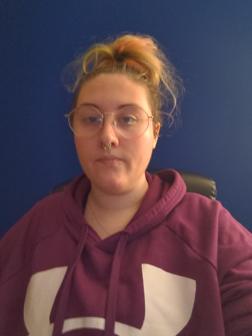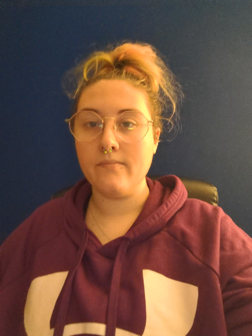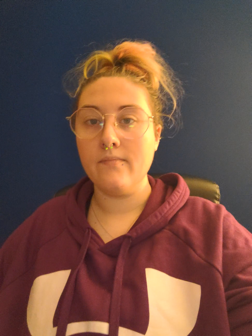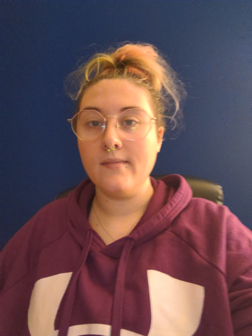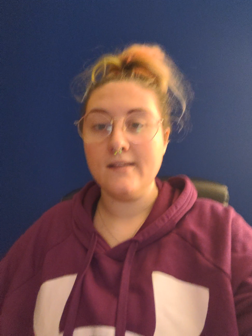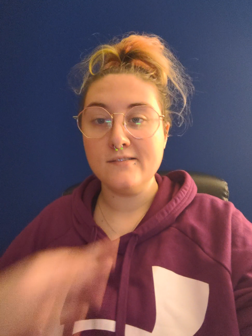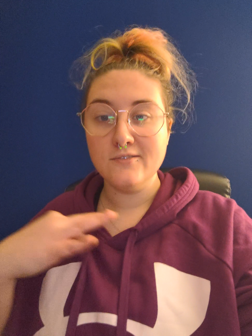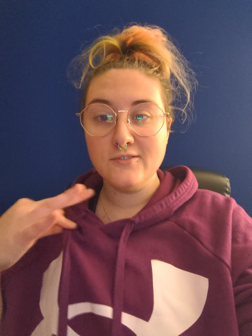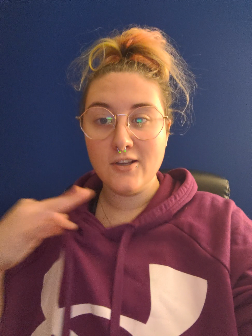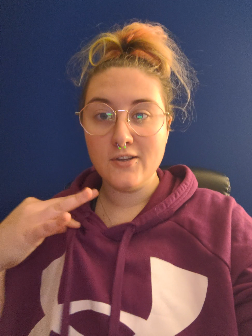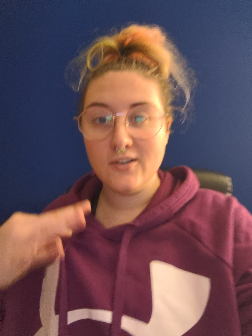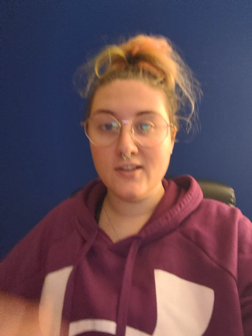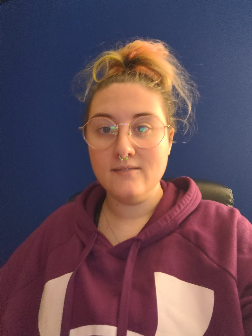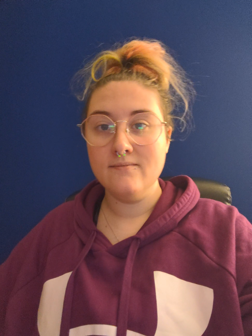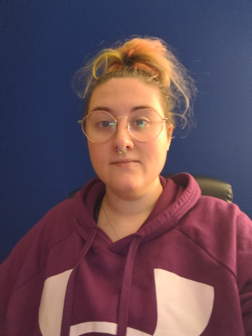shirt